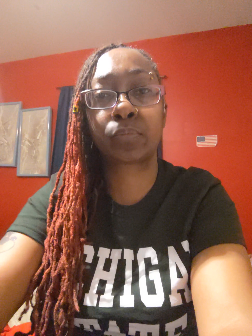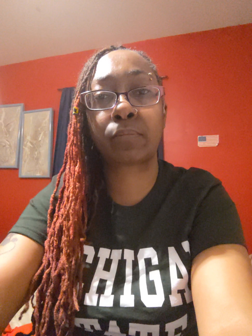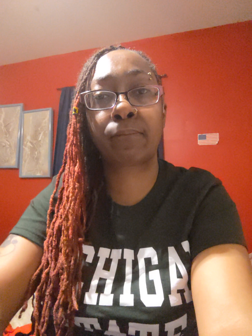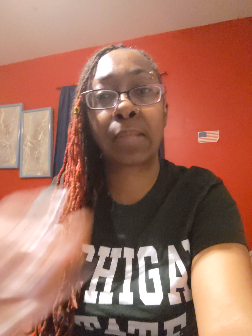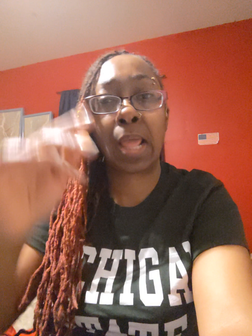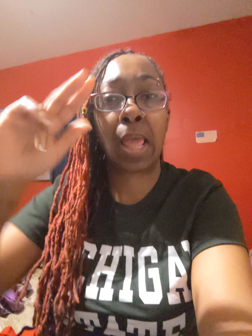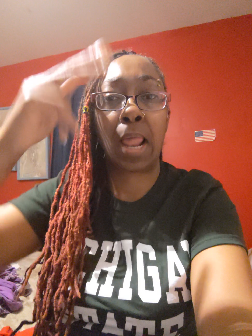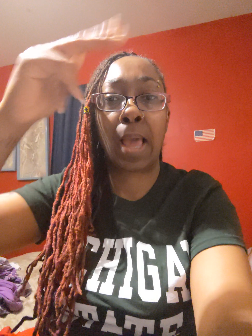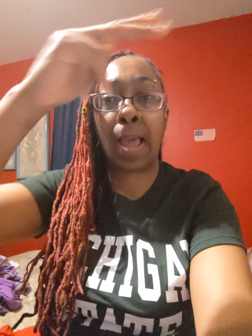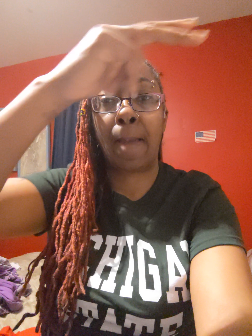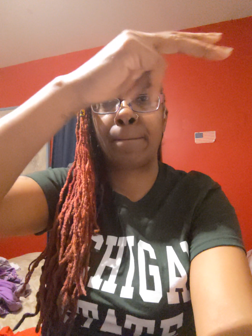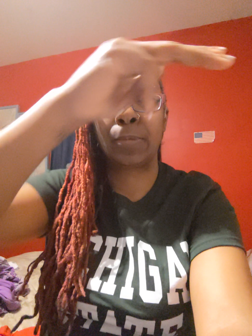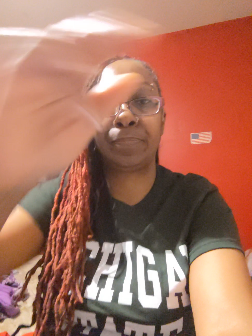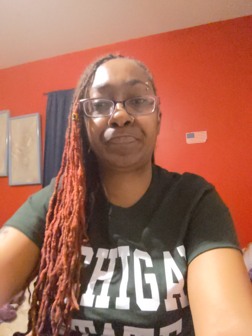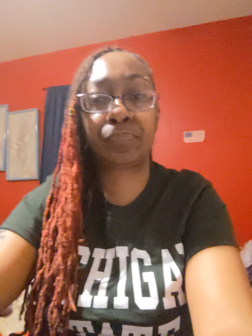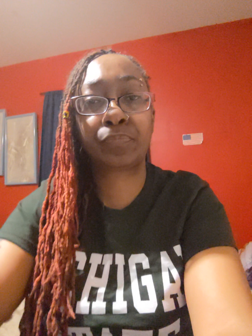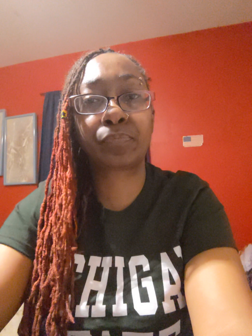helicopter